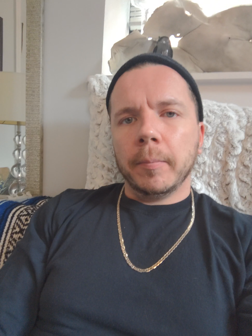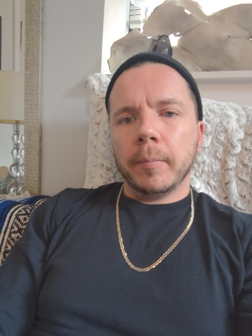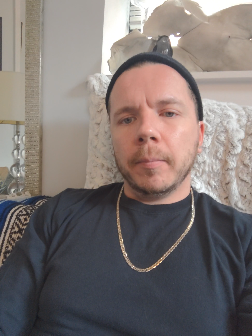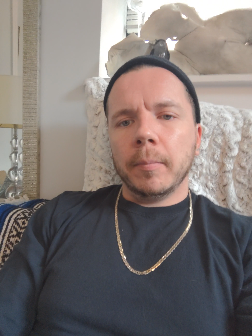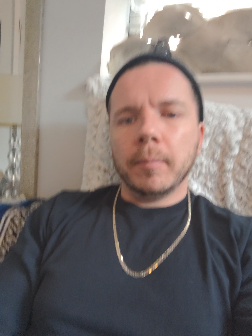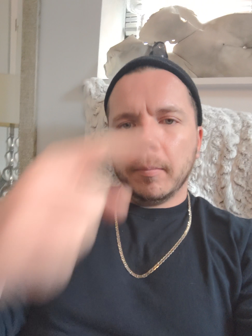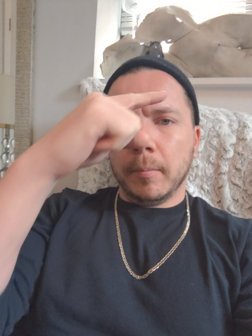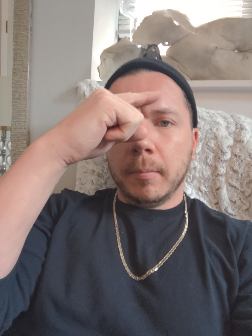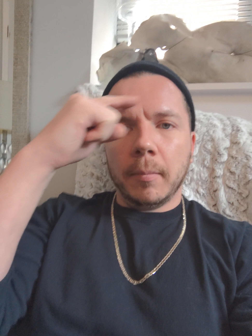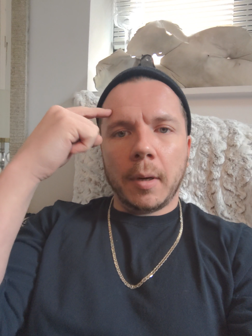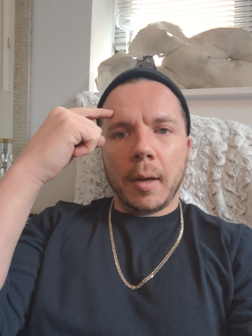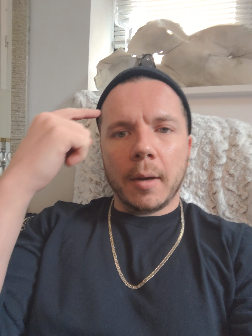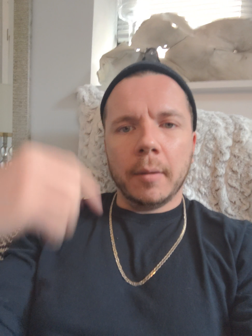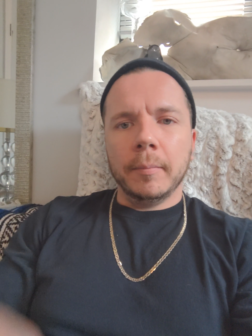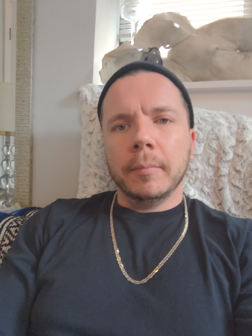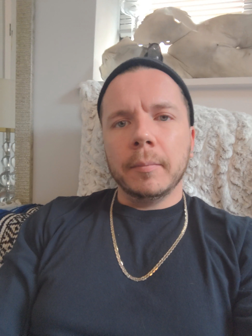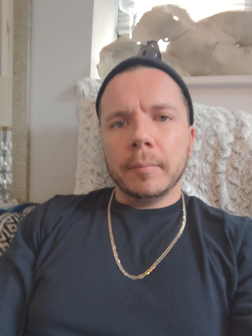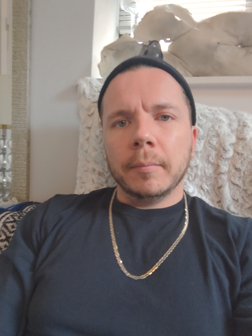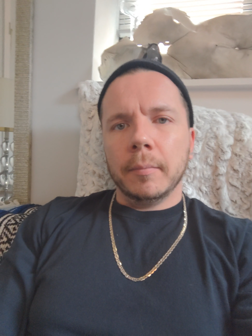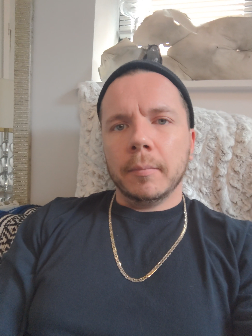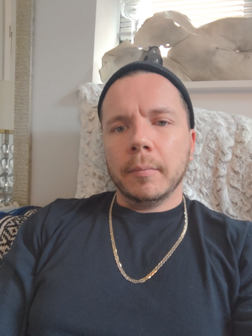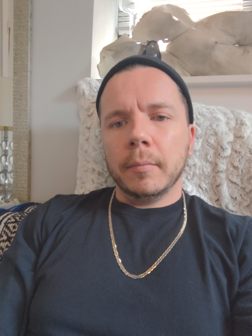black